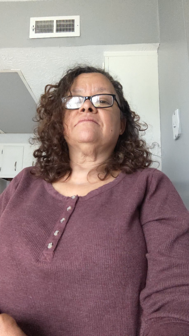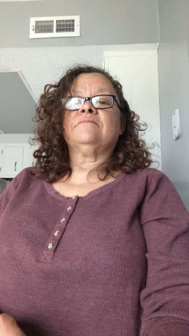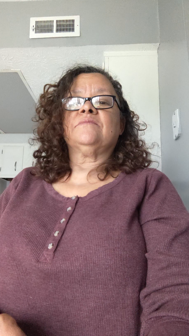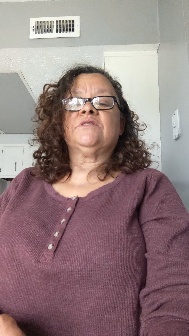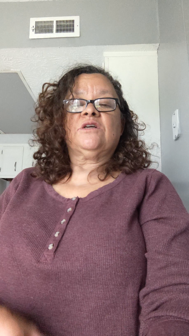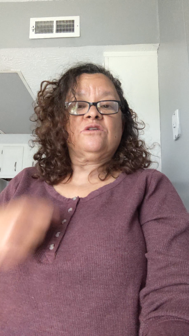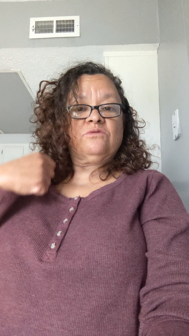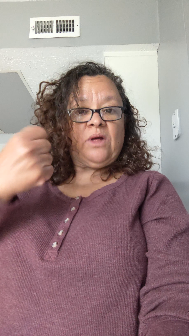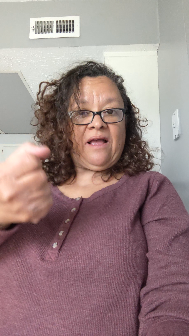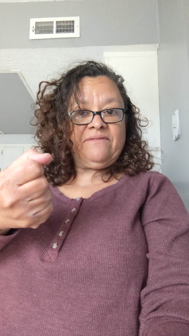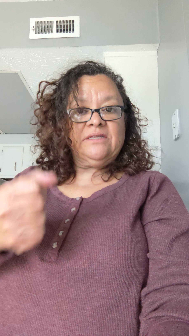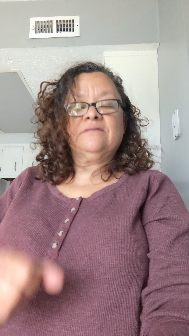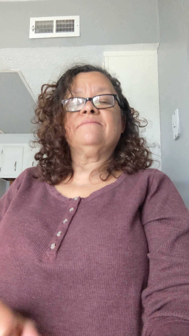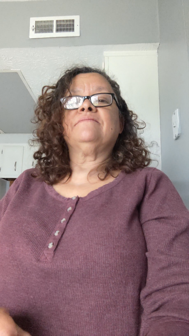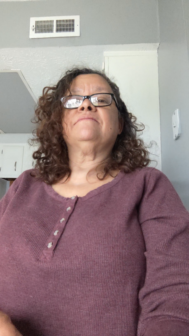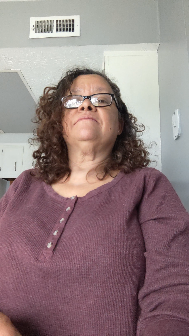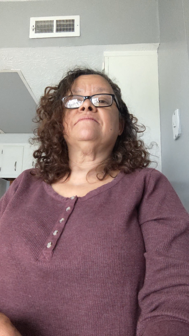drive